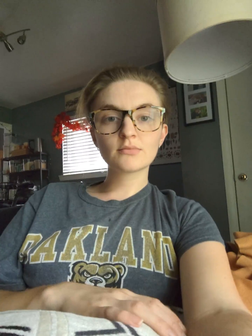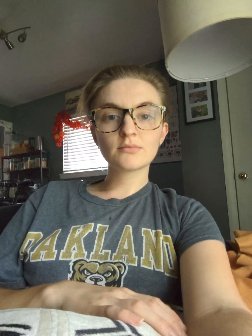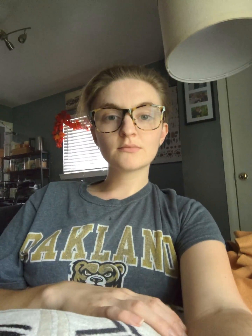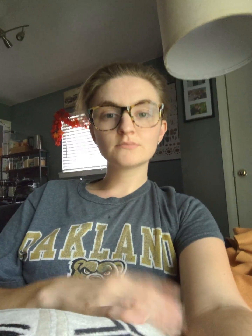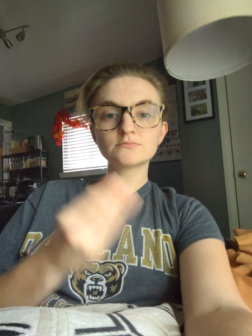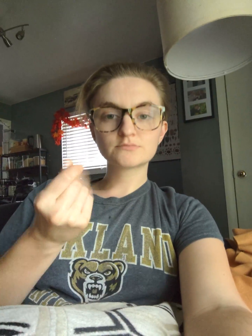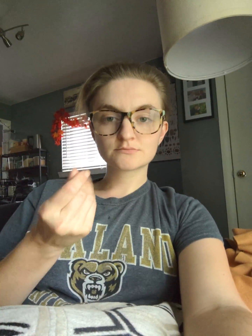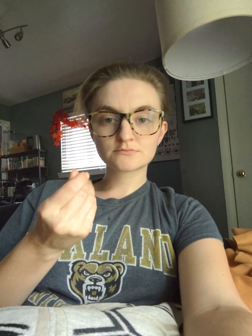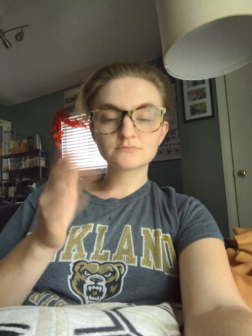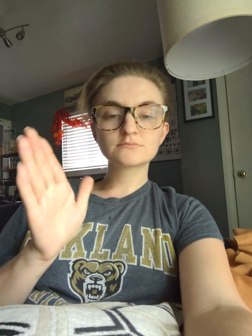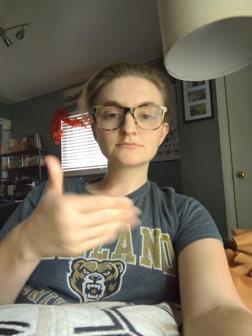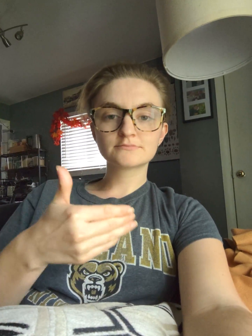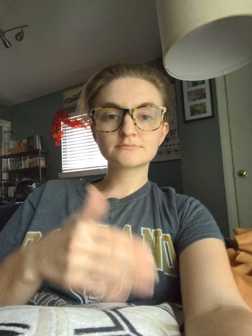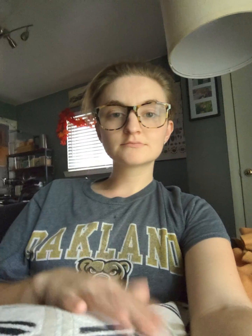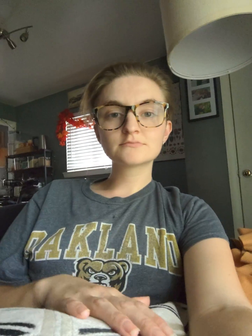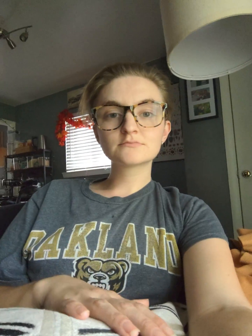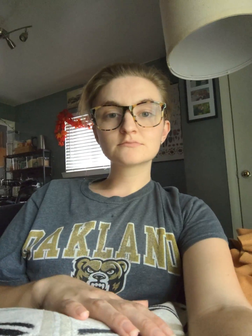sandbox